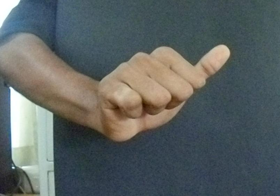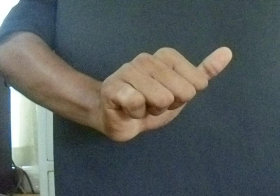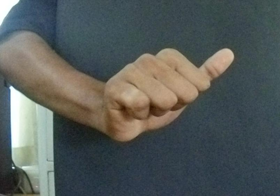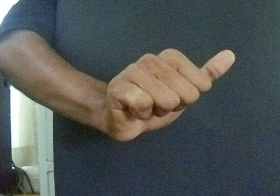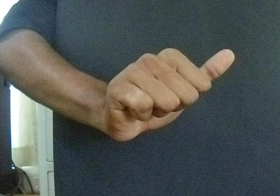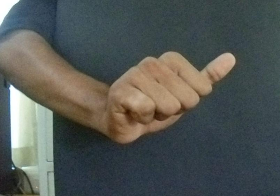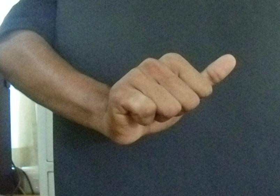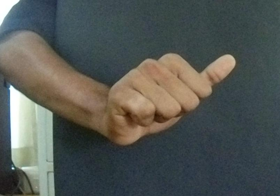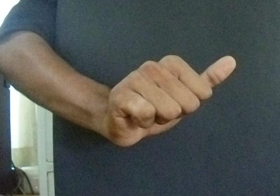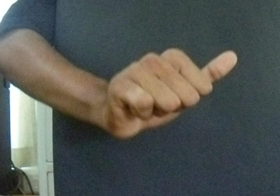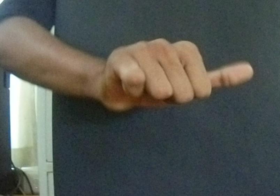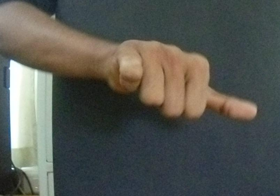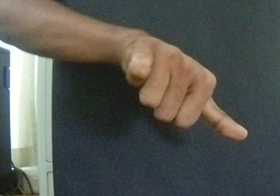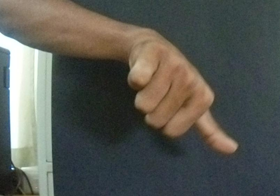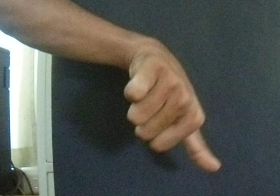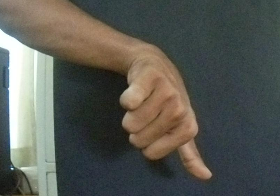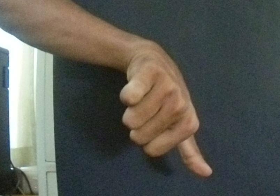lose